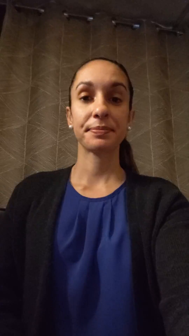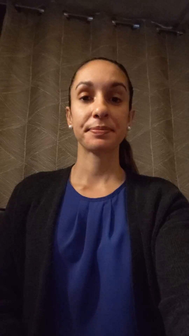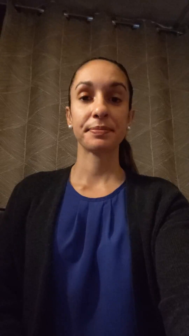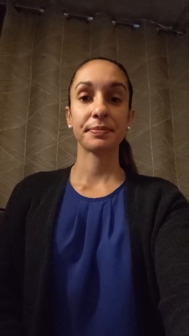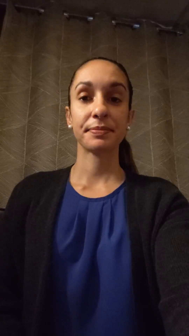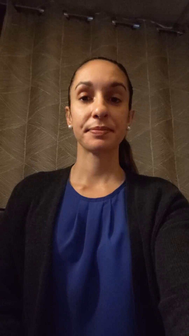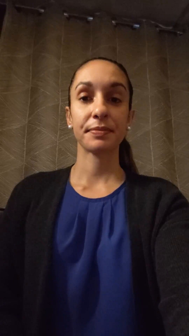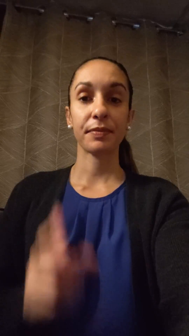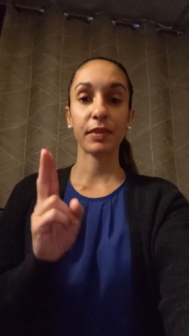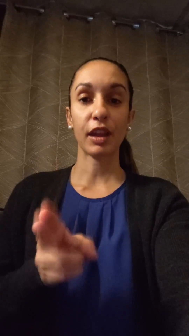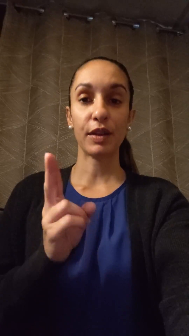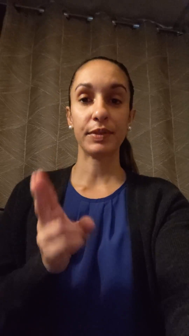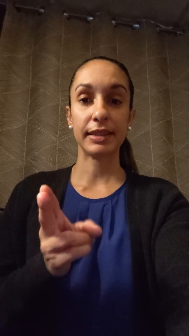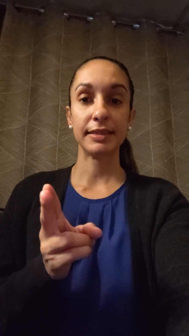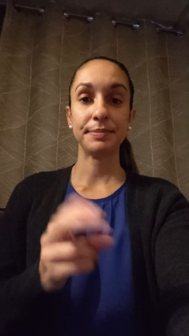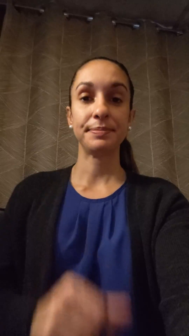hurry